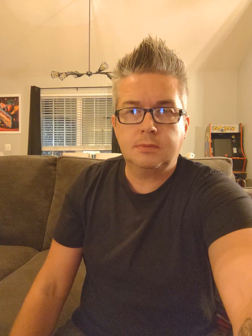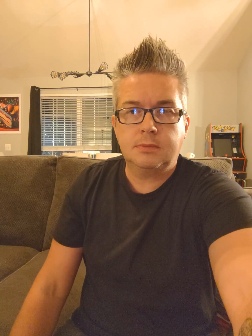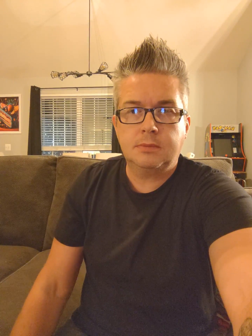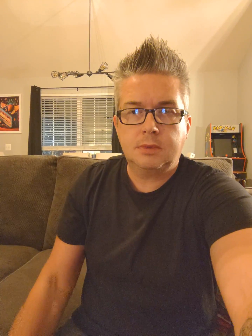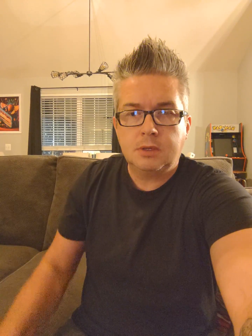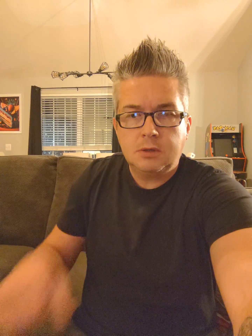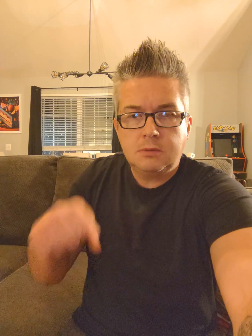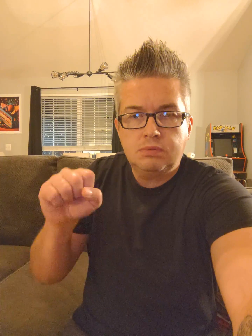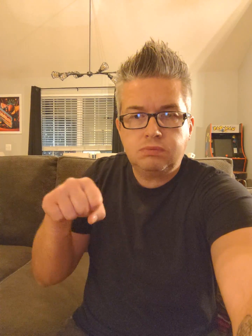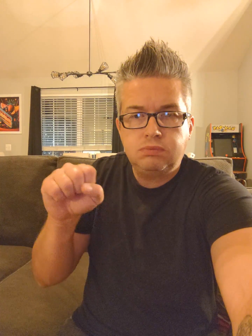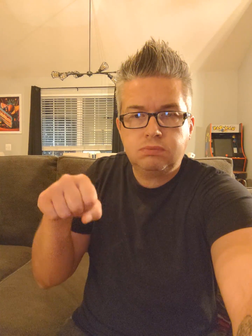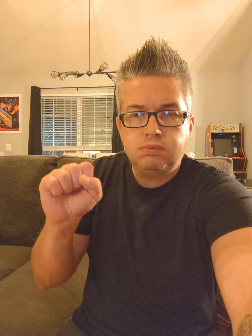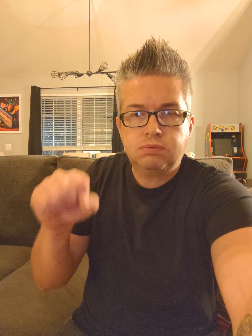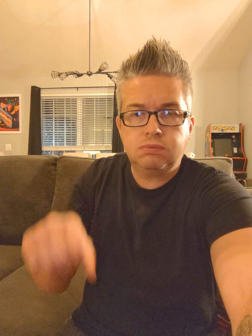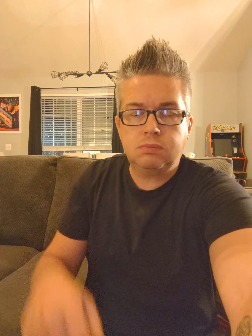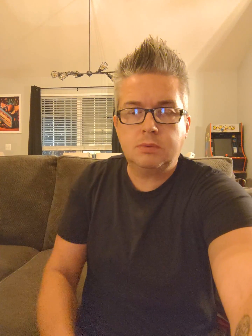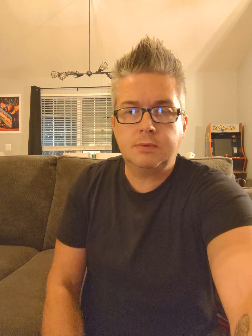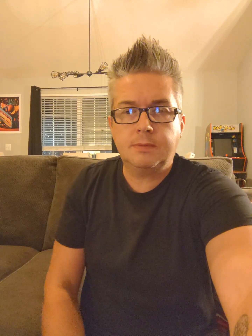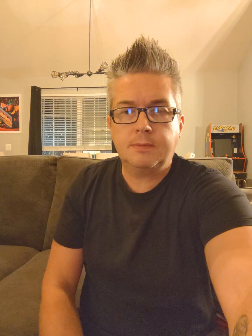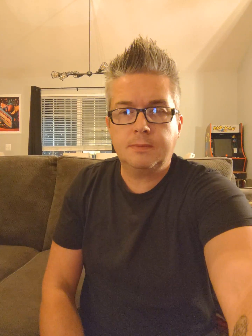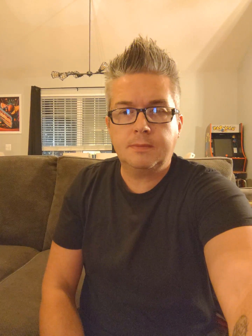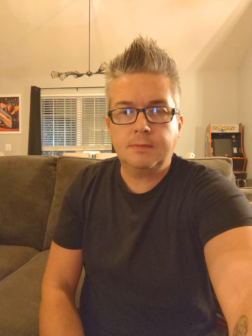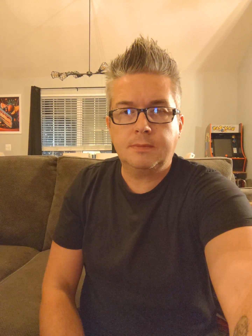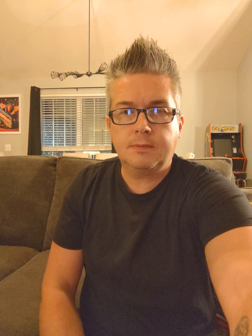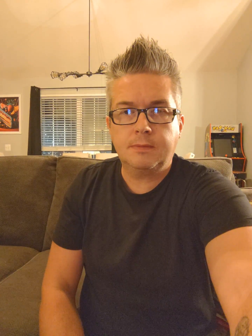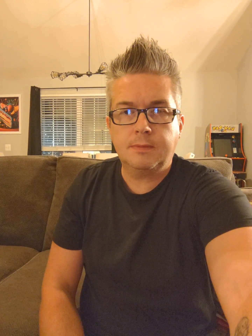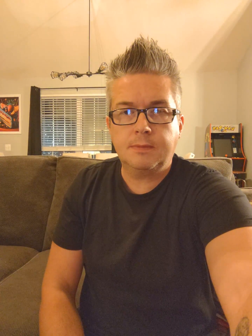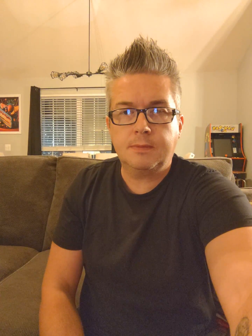motorcycle